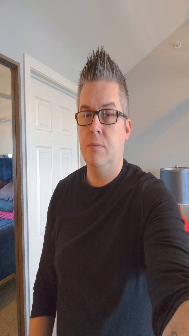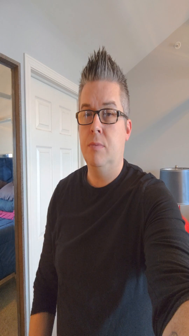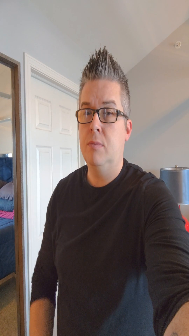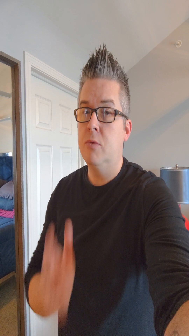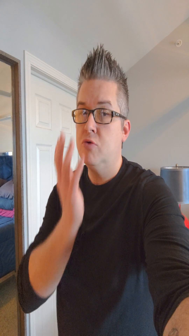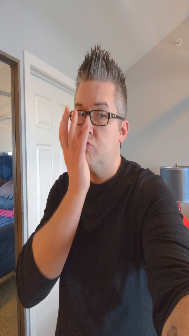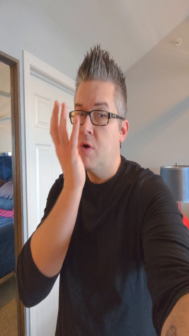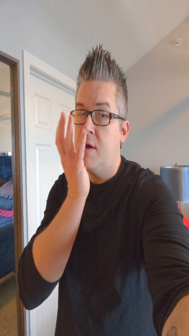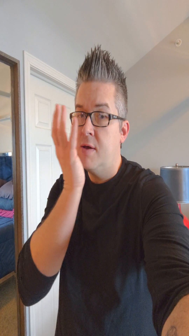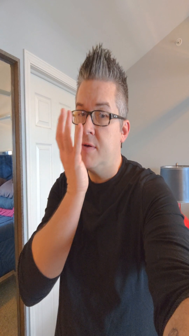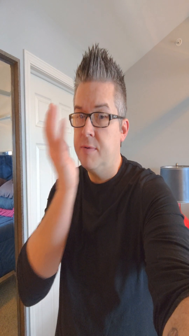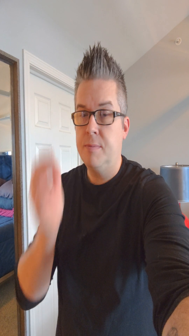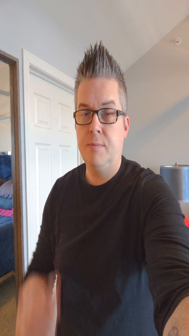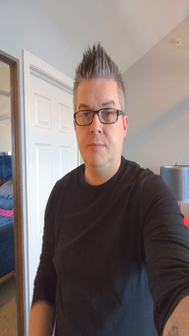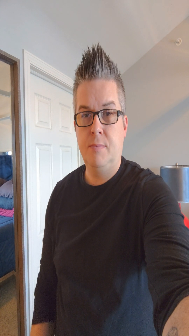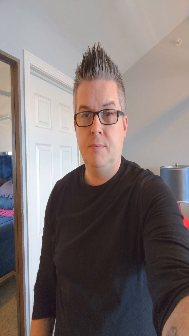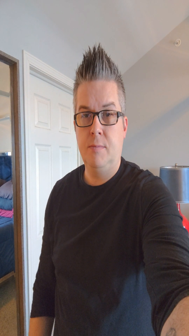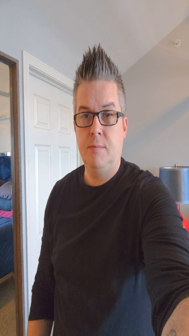grass